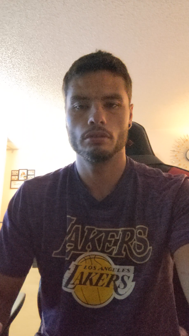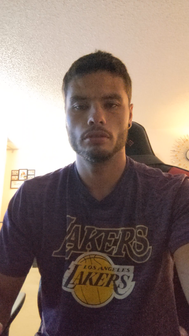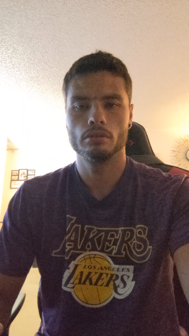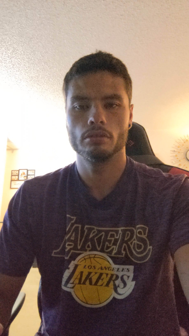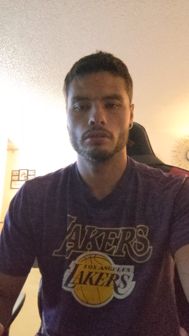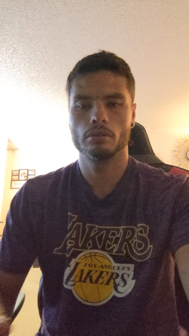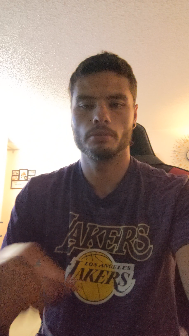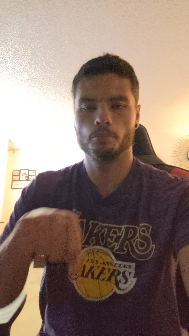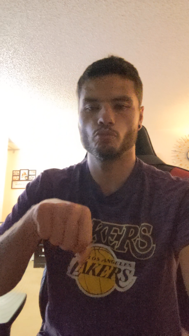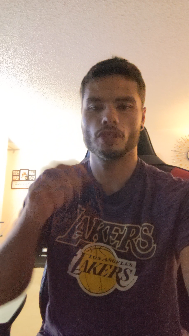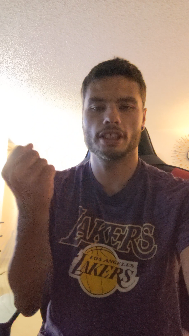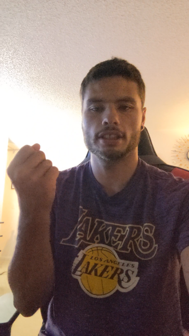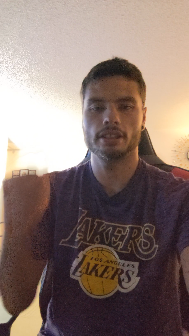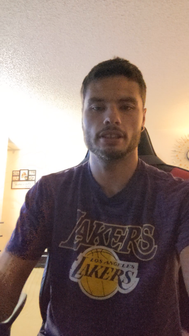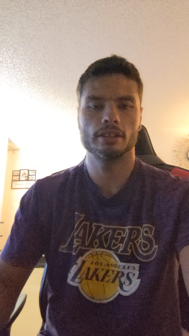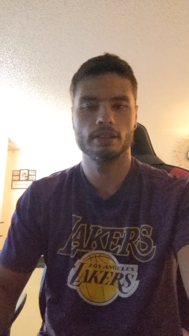break